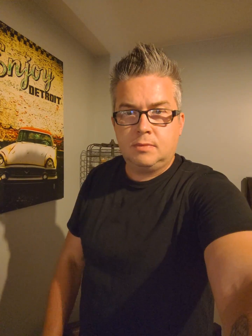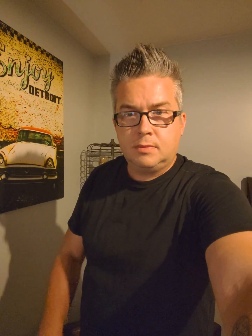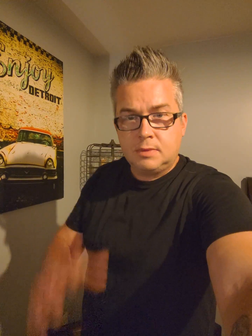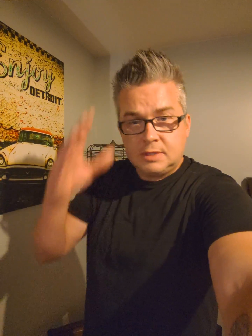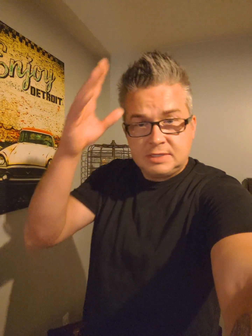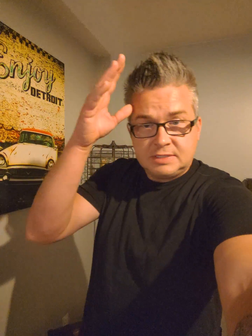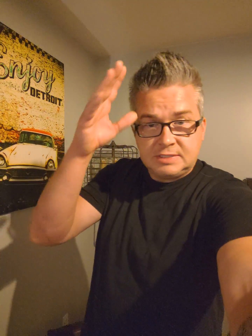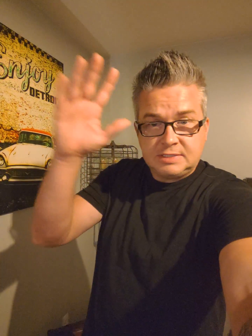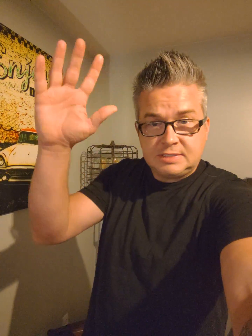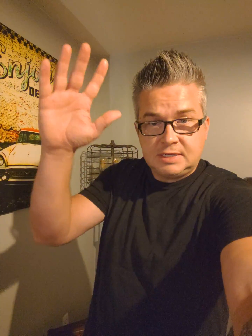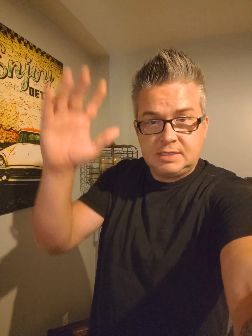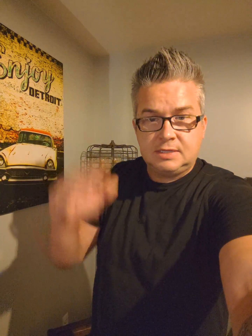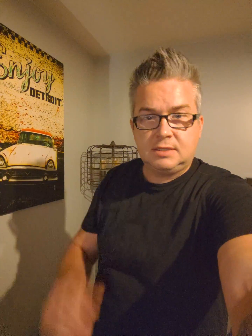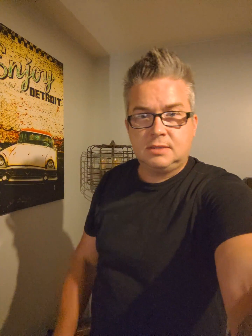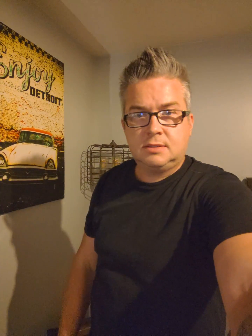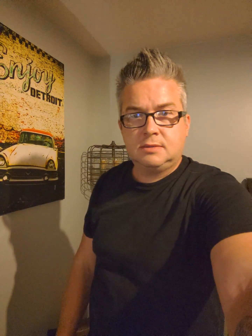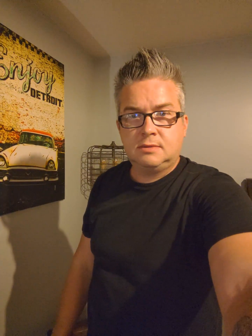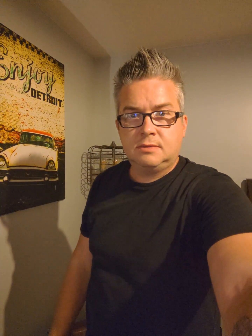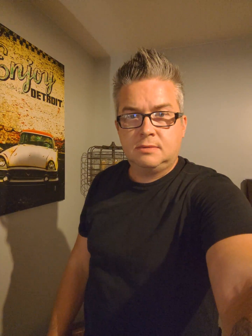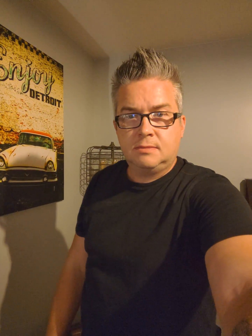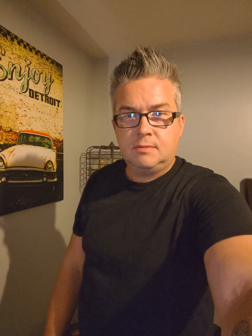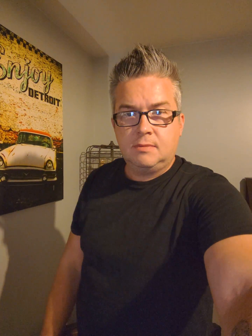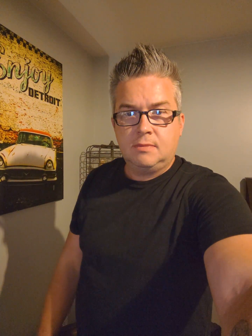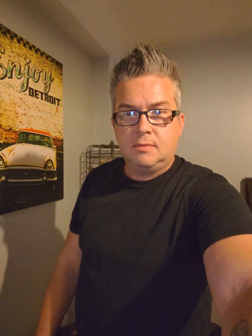deer